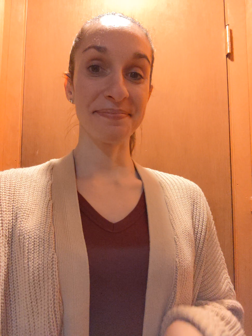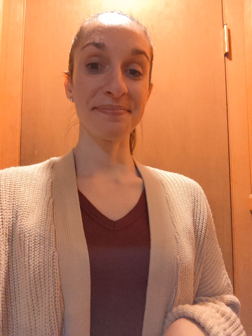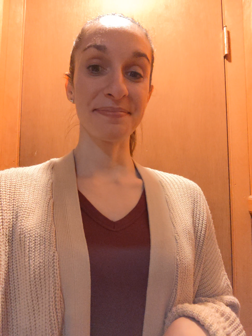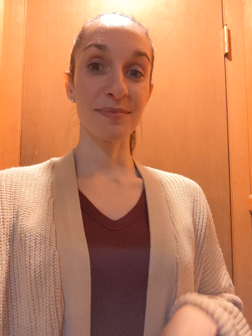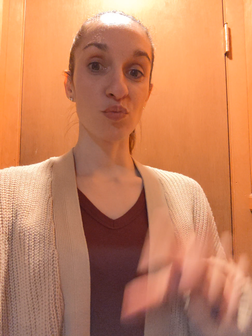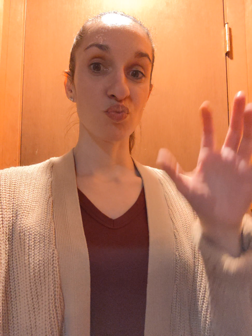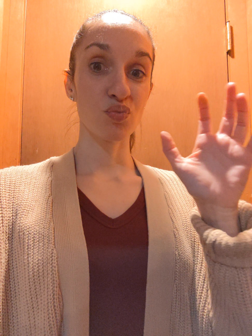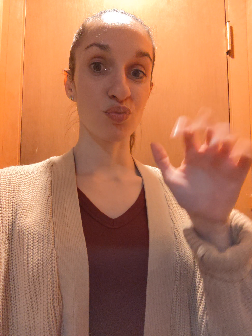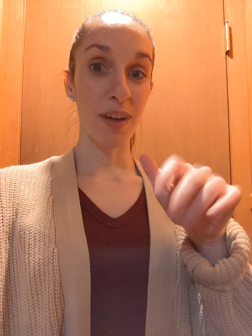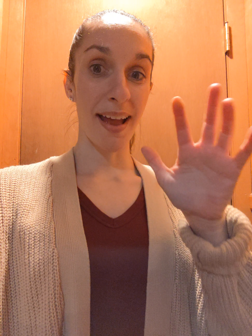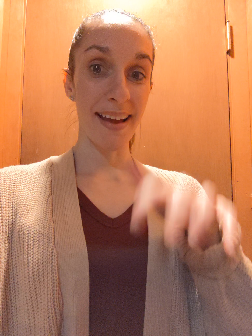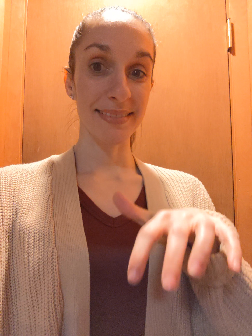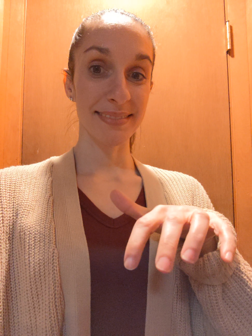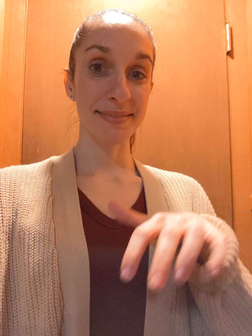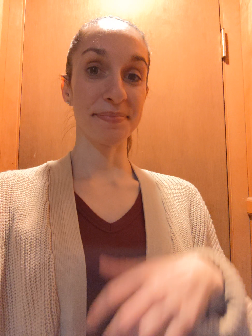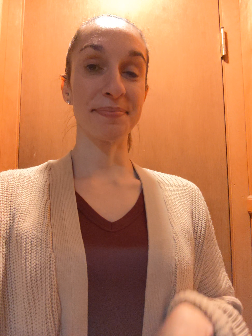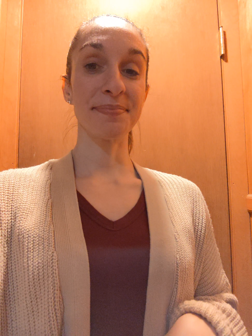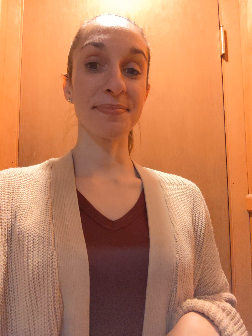rain